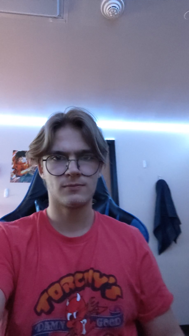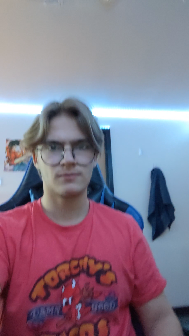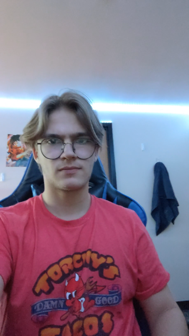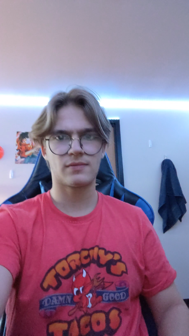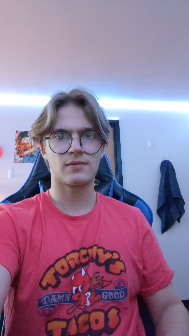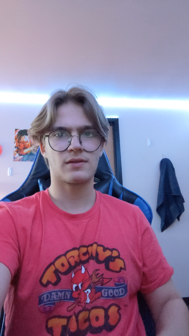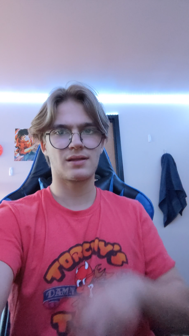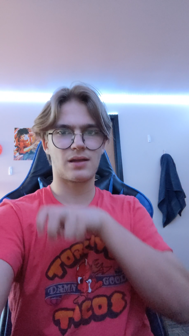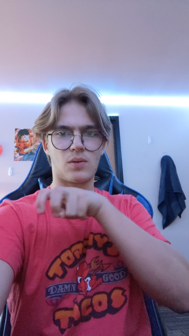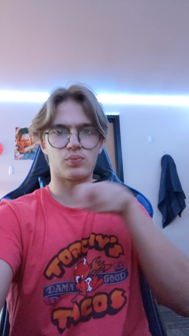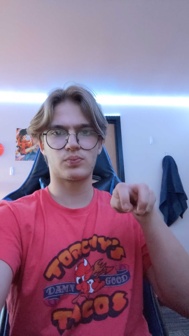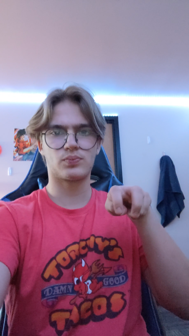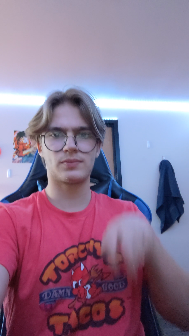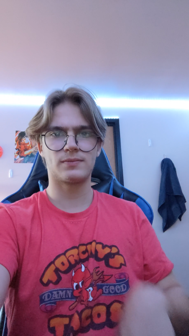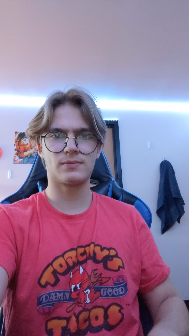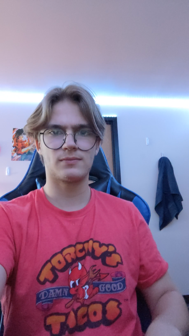couch